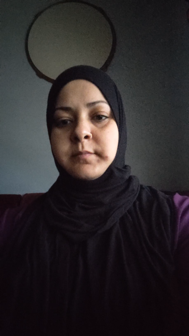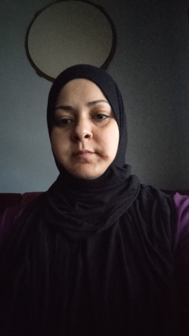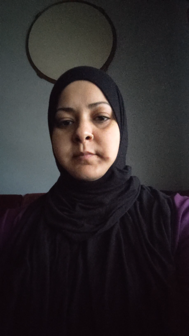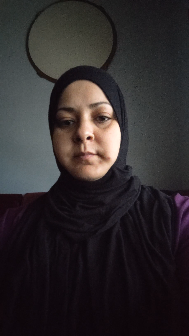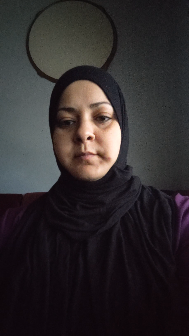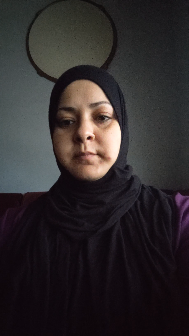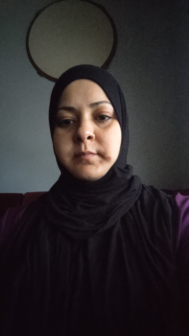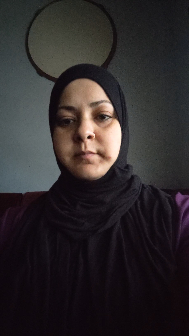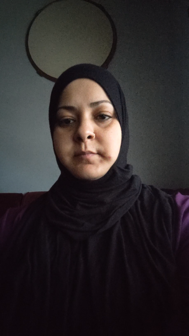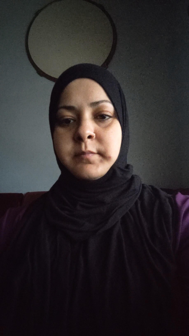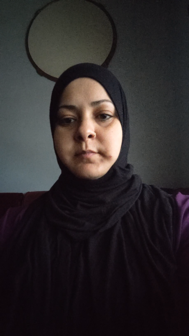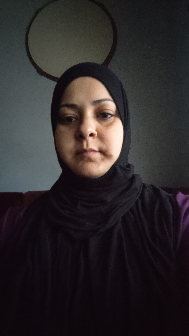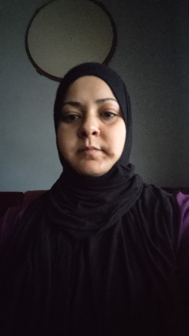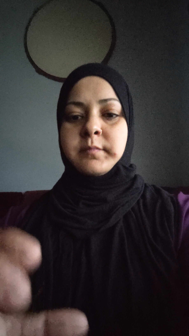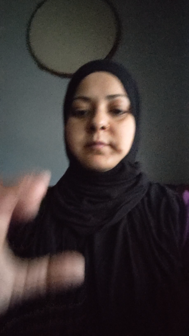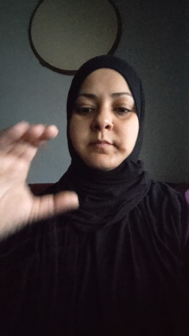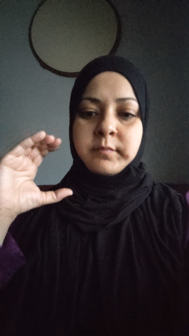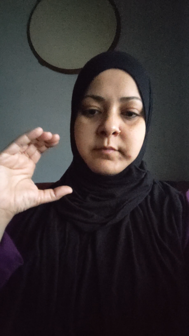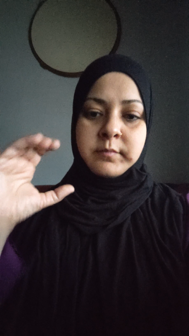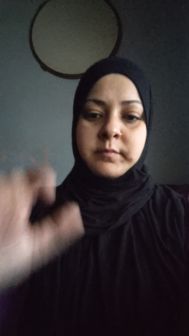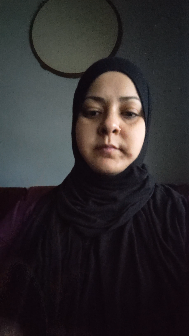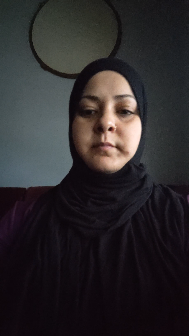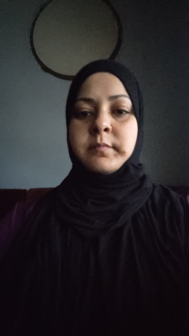bus